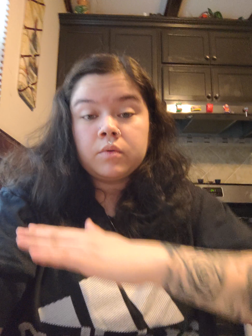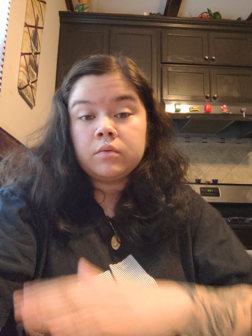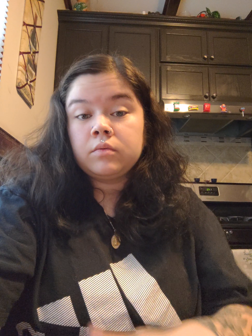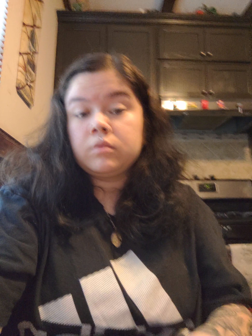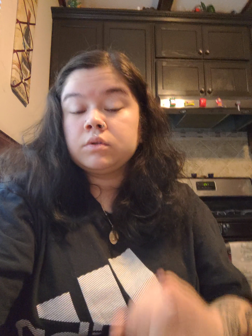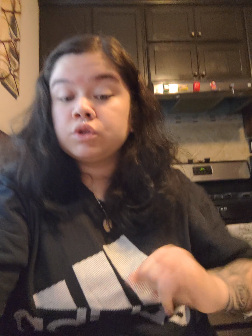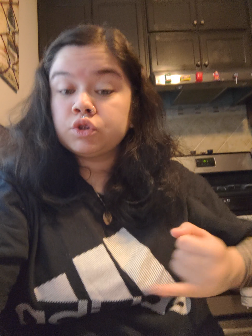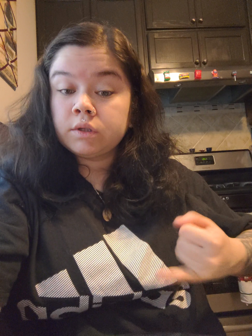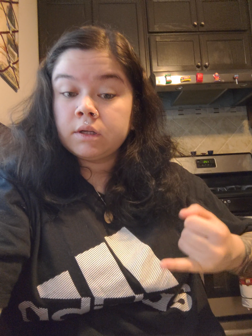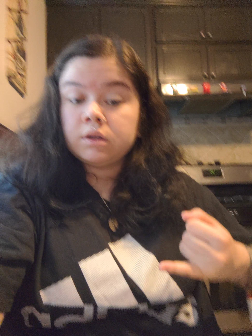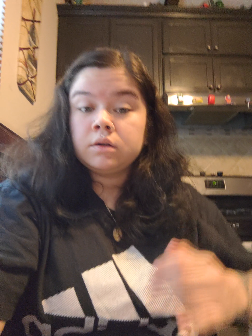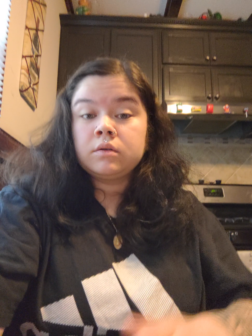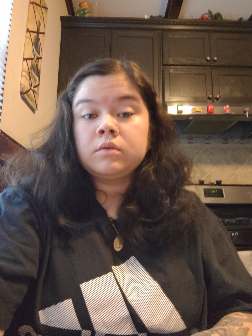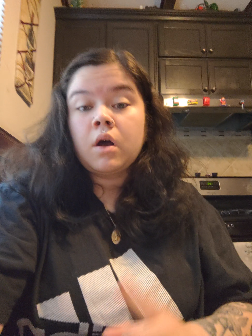jeans